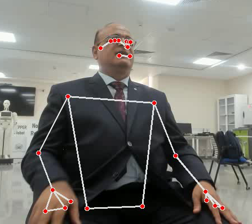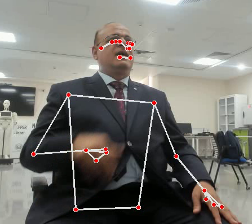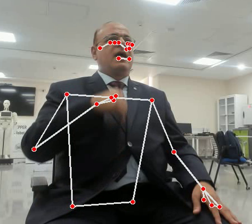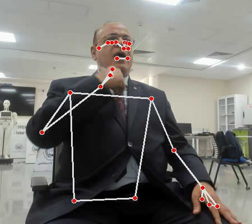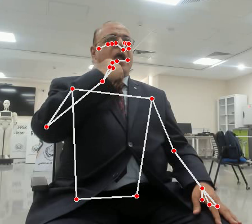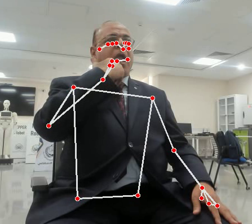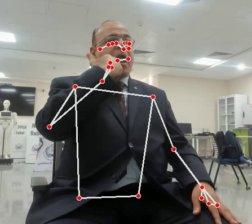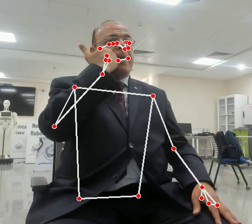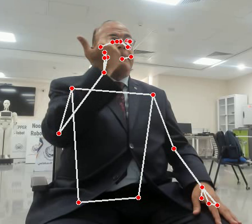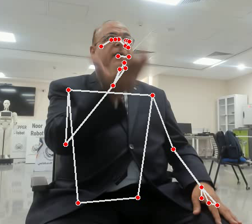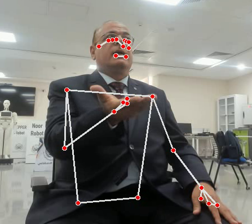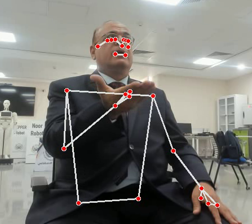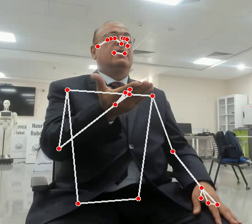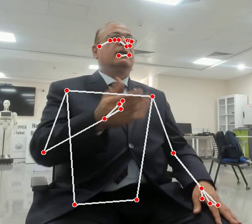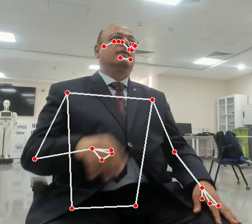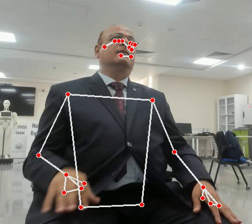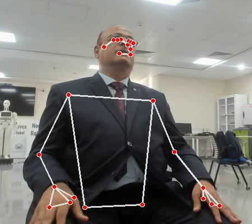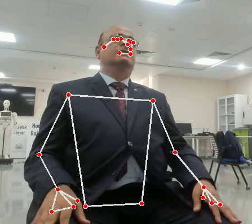3ieb